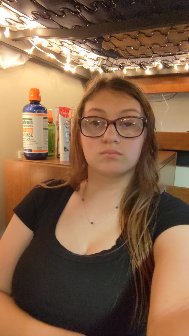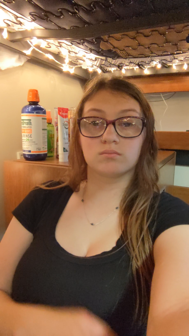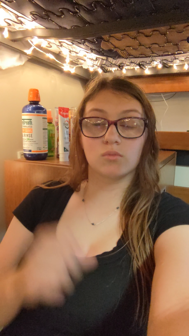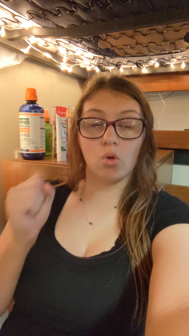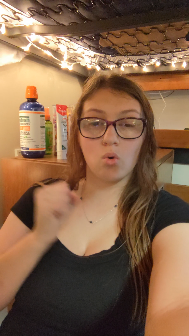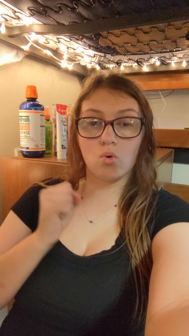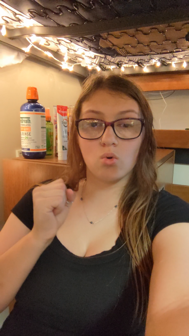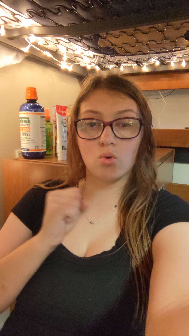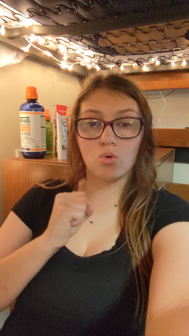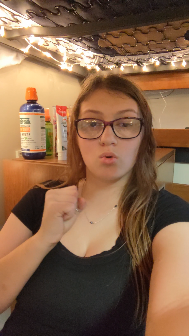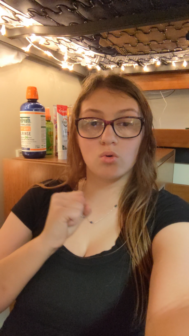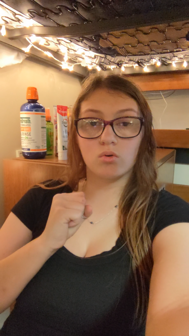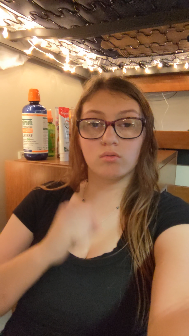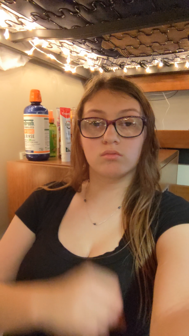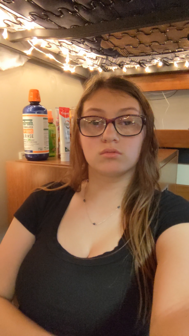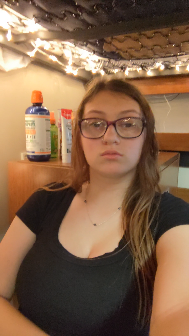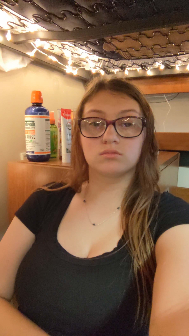cold